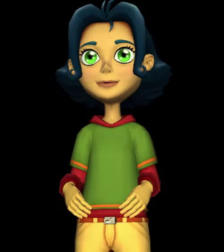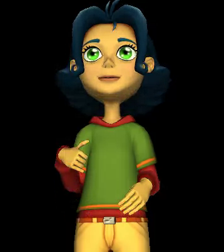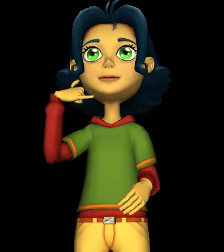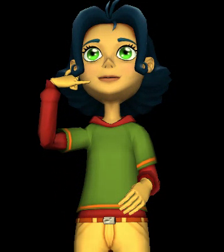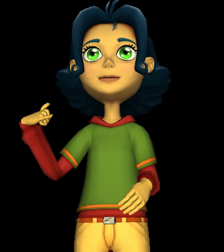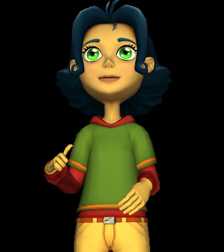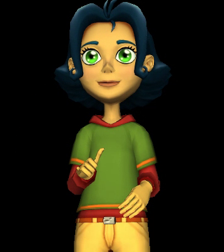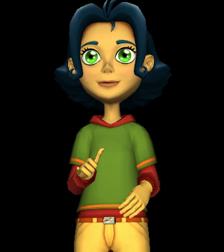يتصل هاتفيا